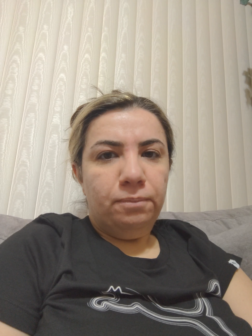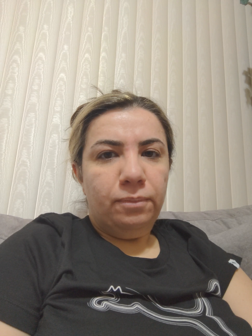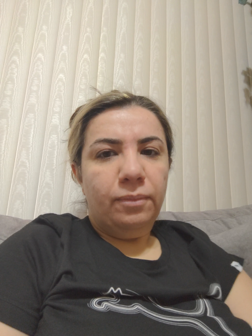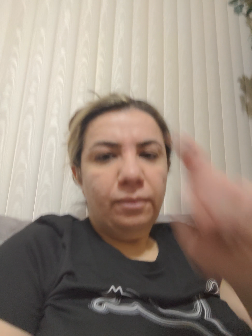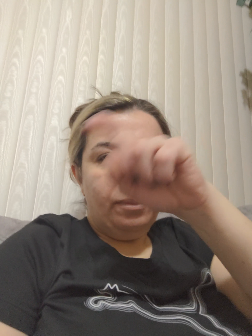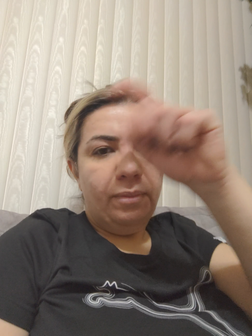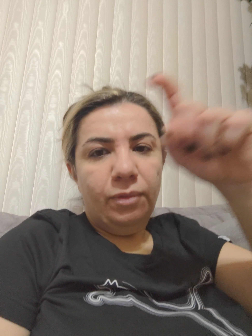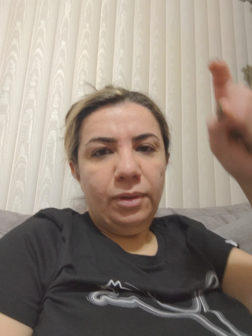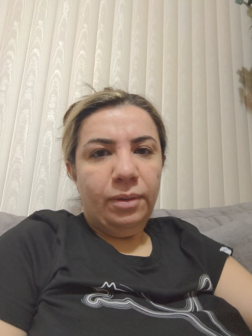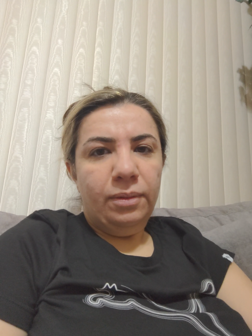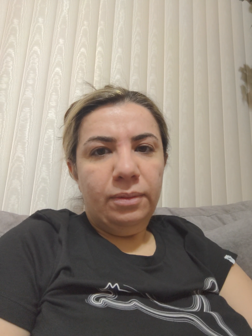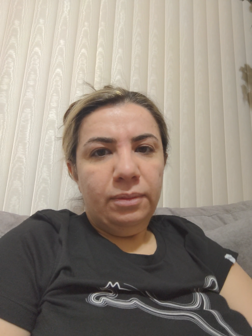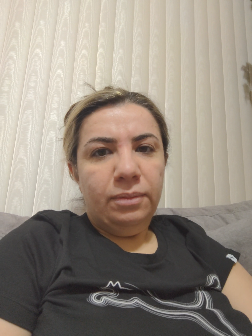closet